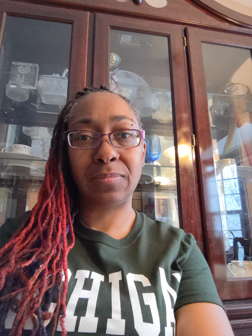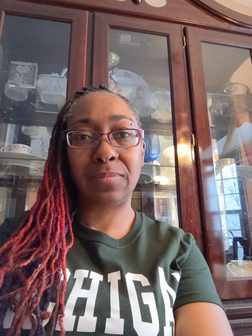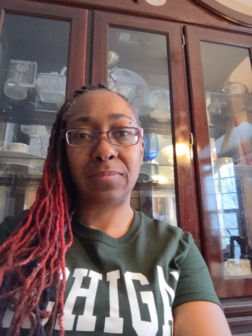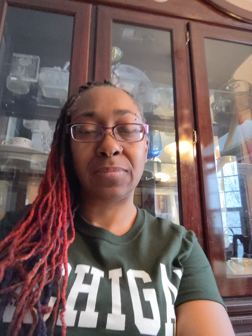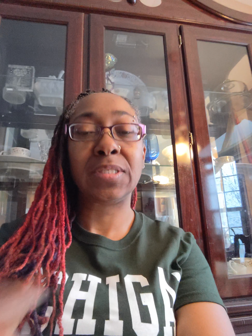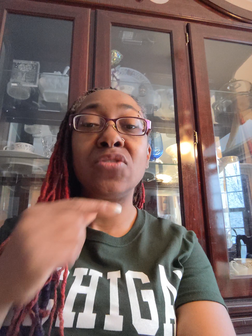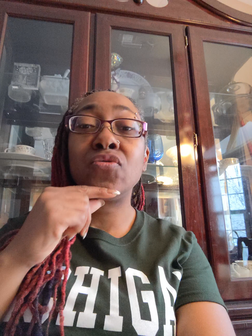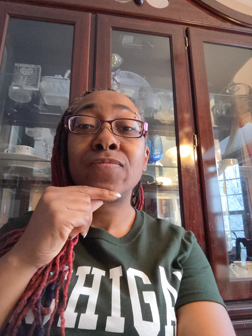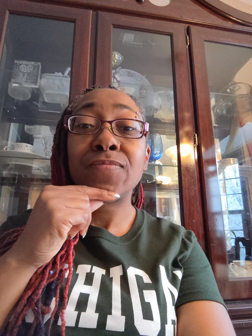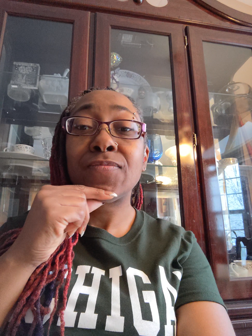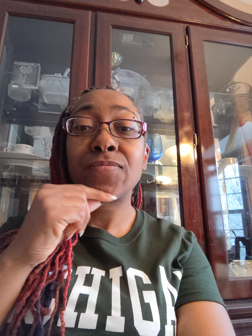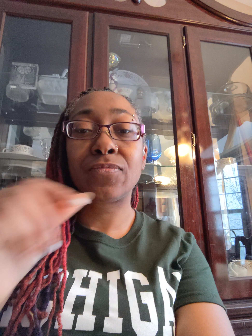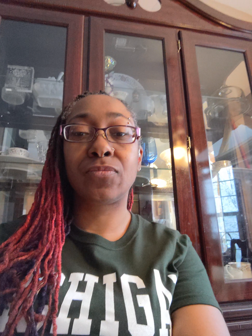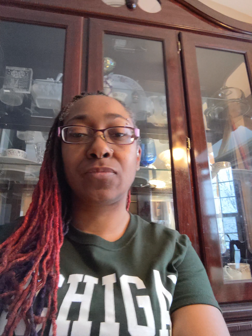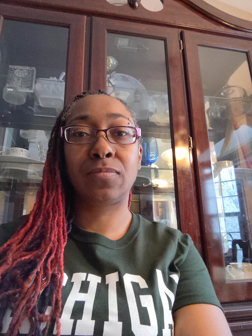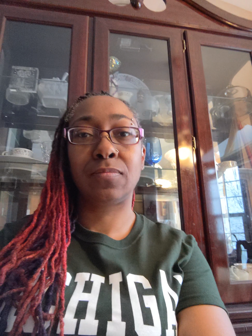chin